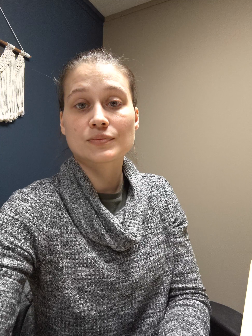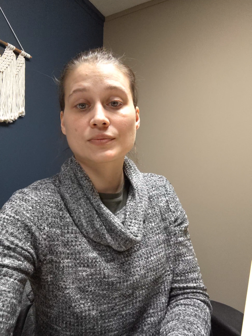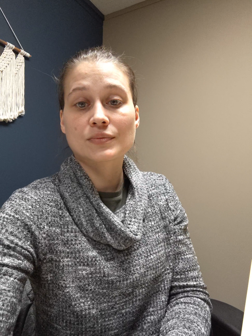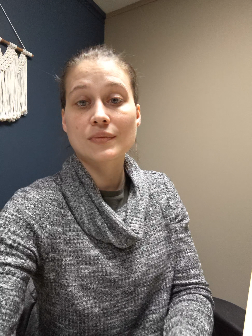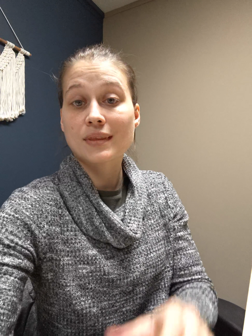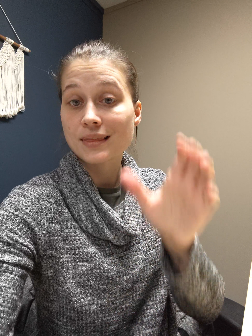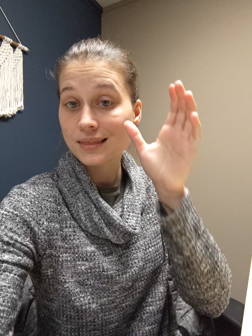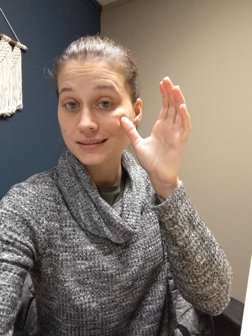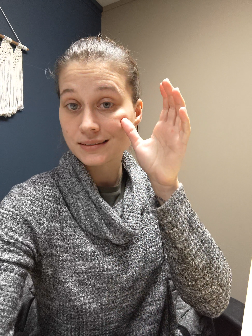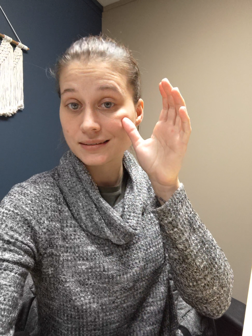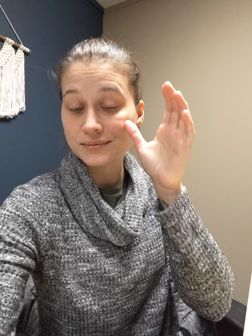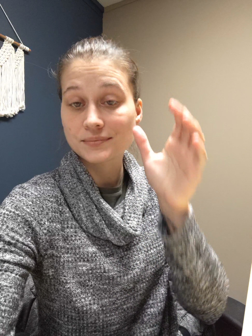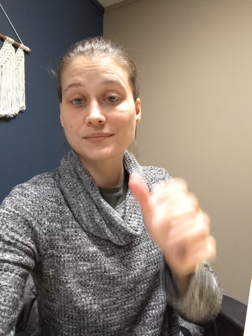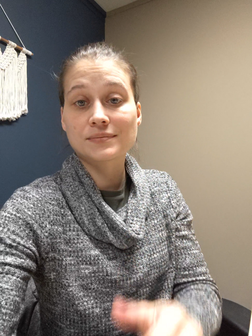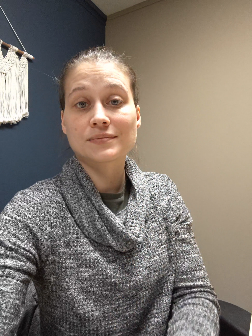listen